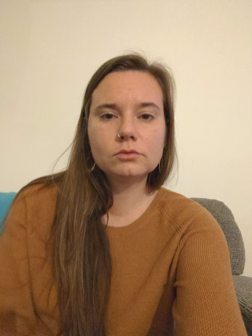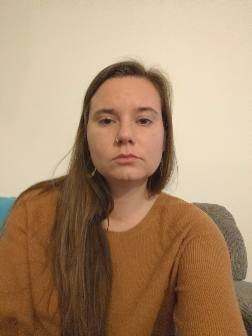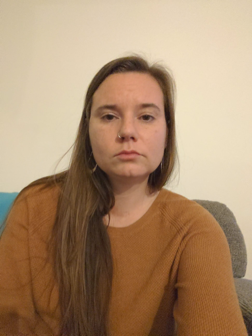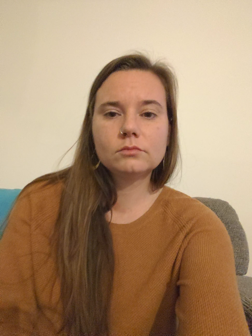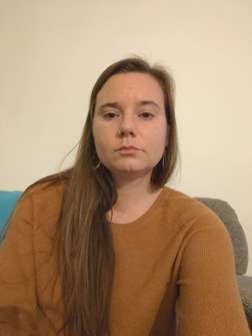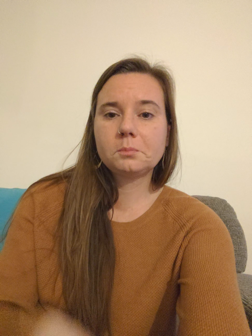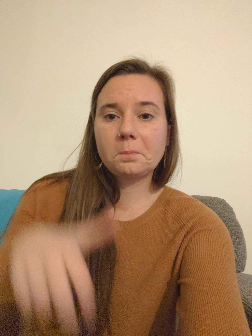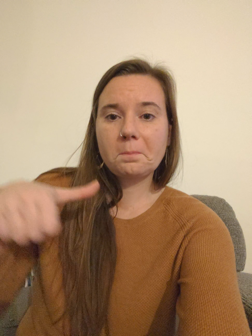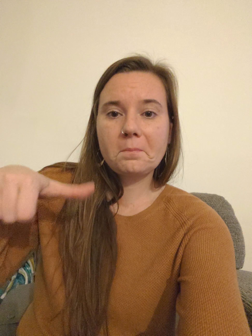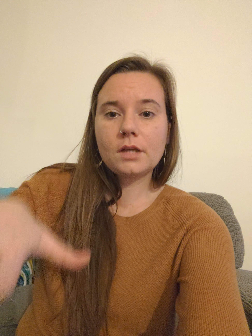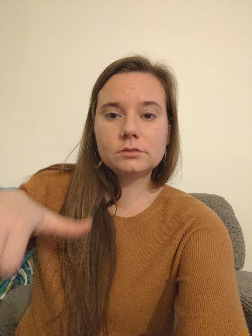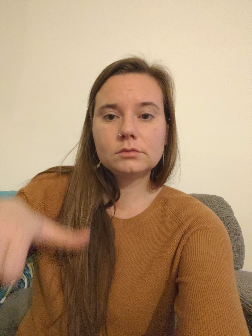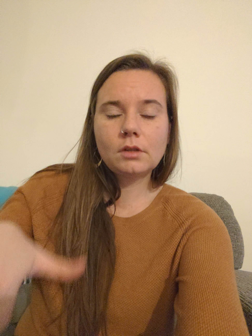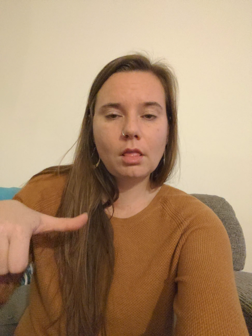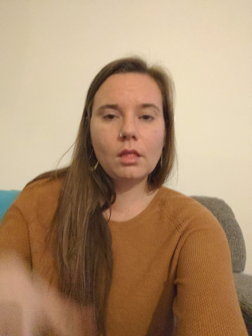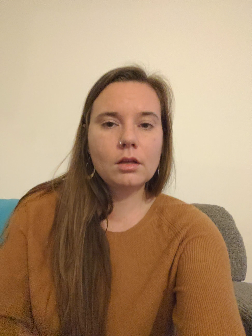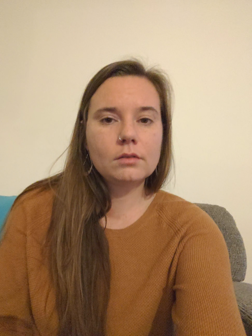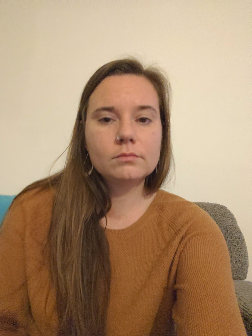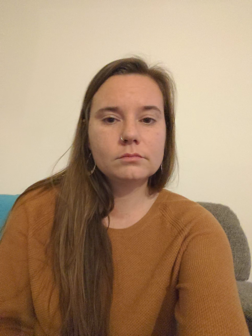puzzle